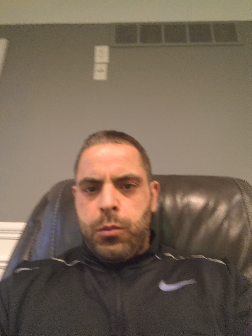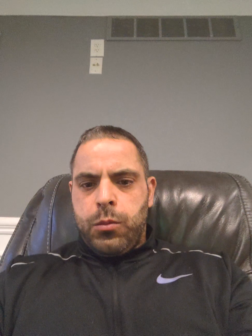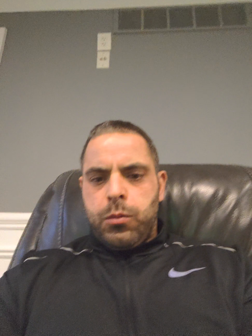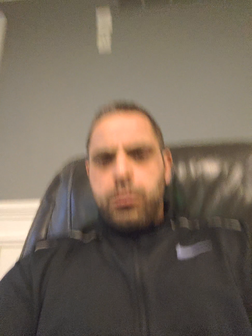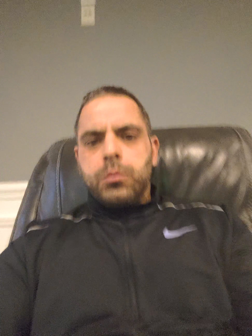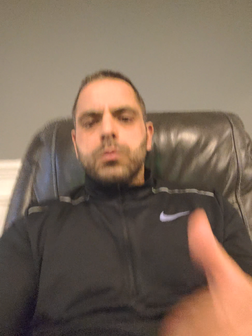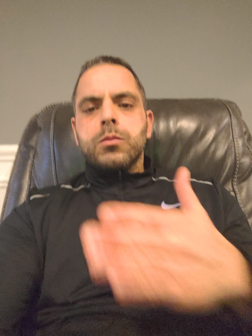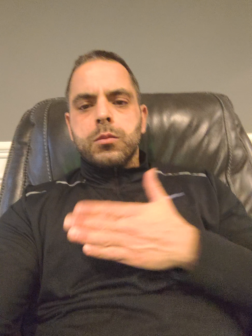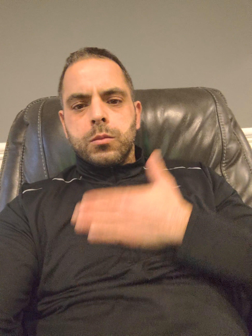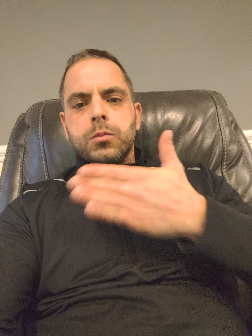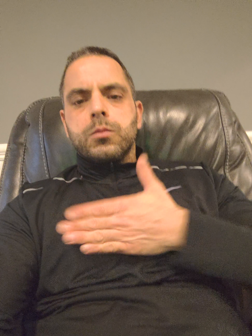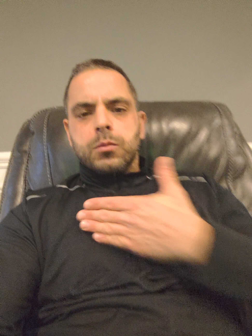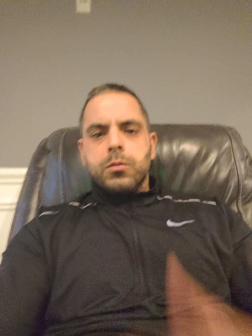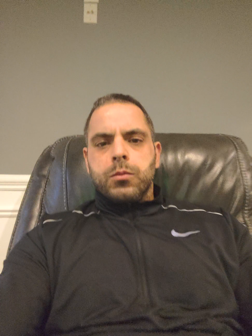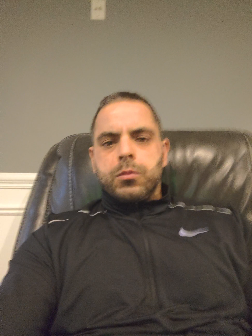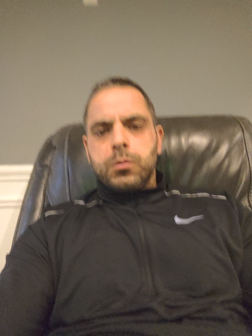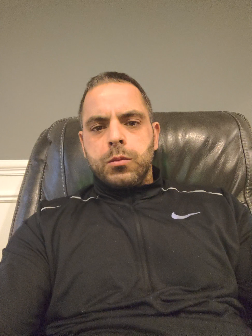happy